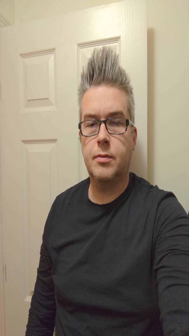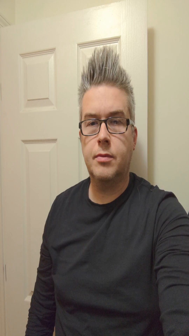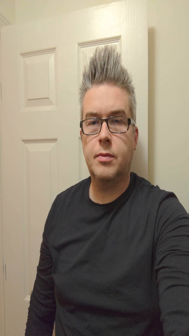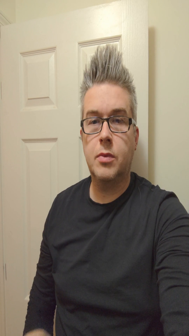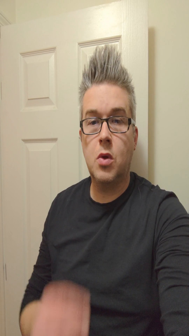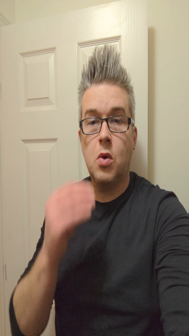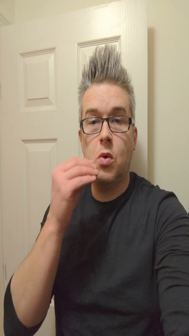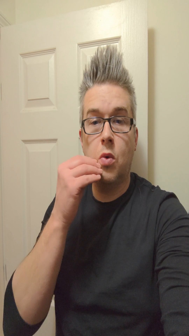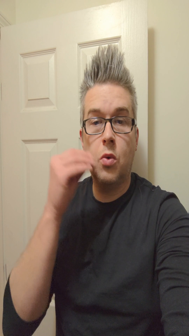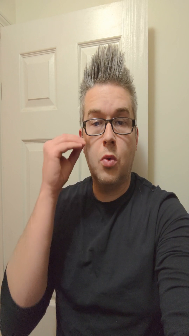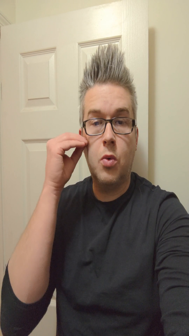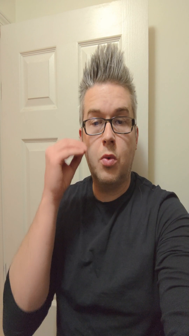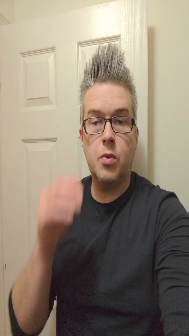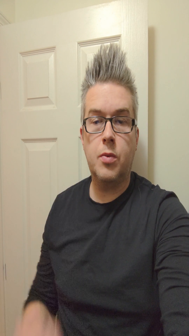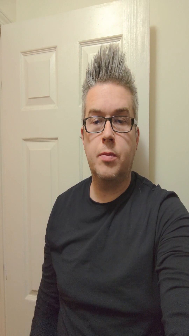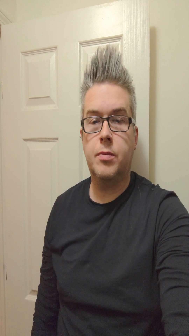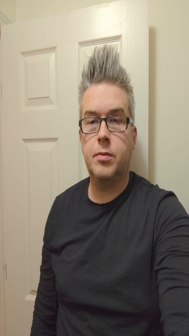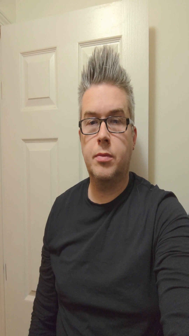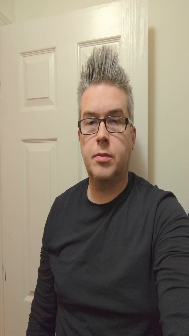home